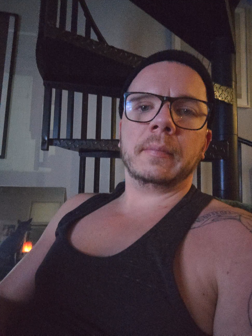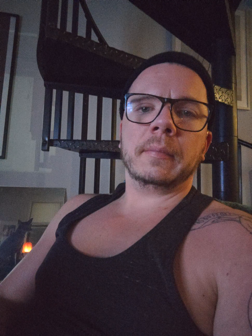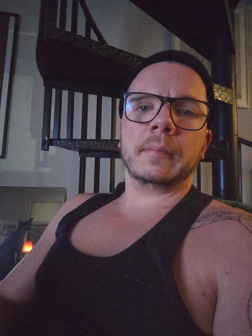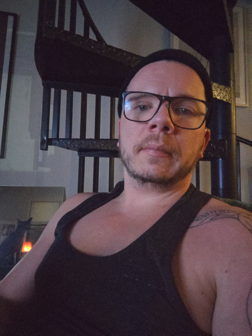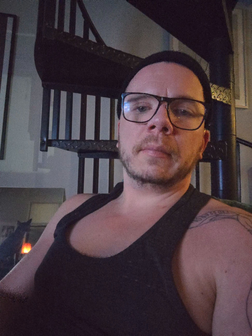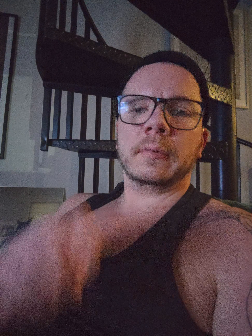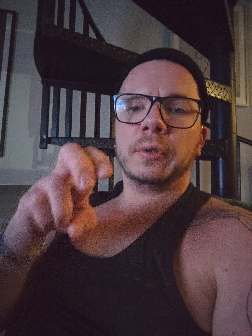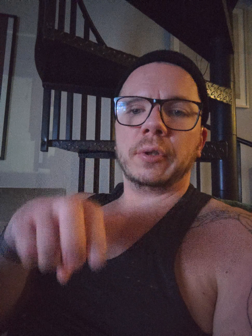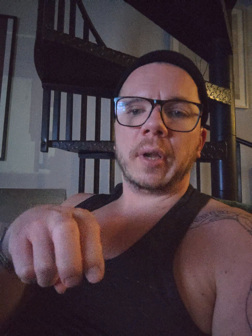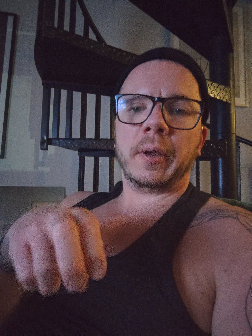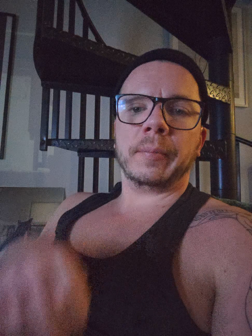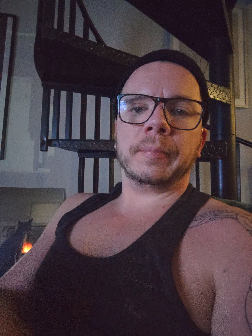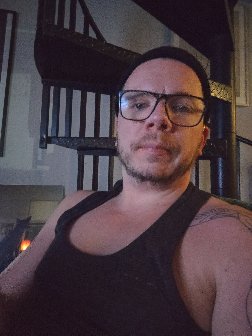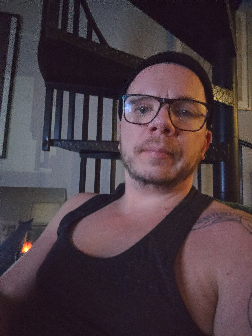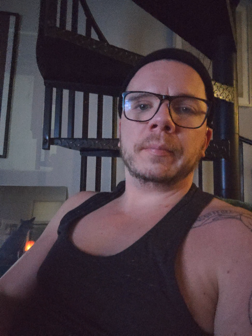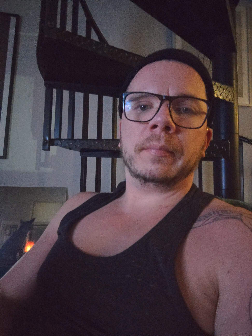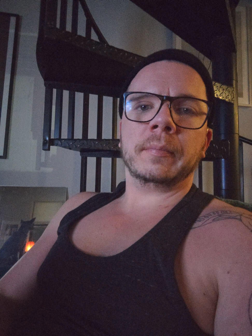chair